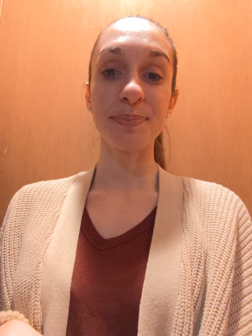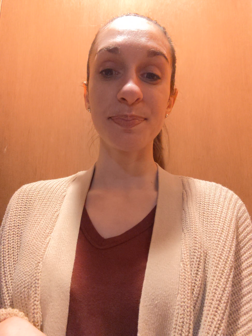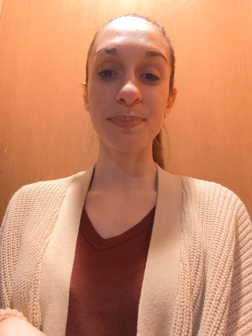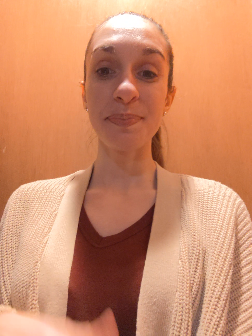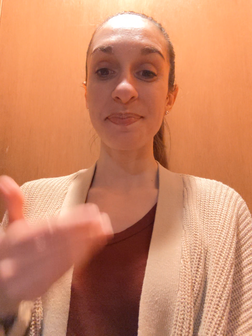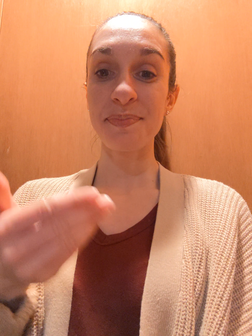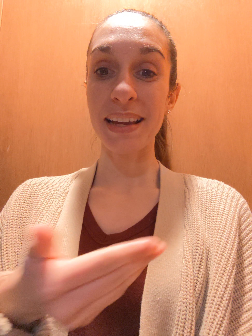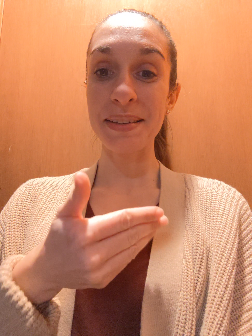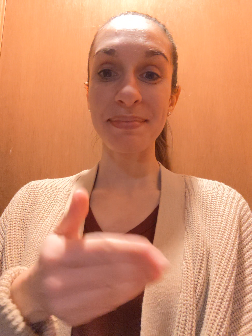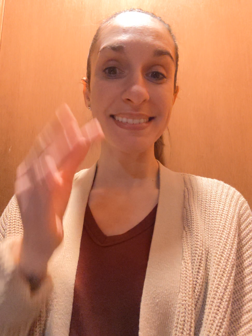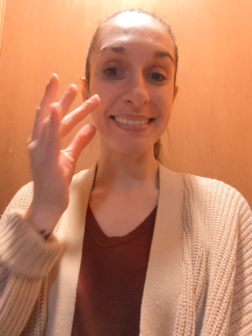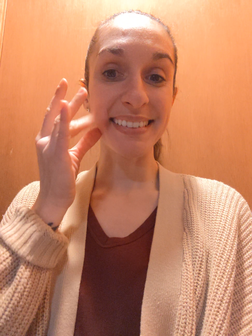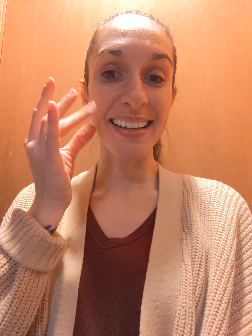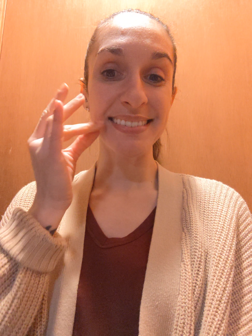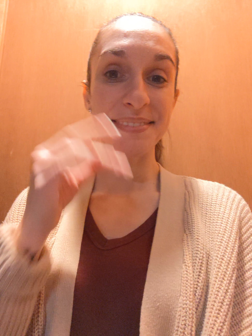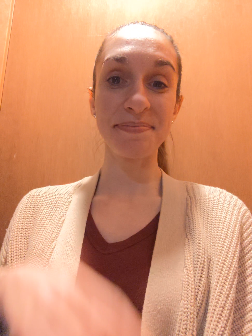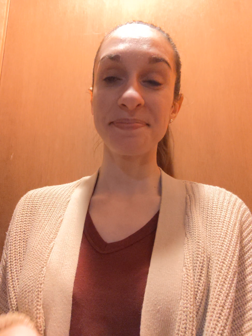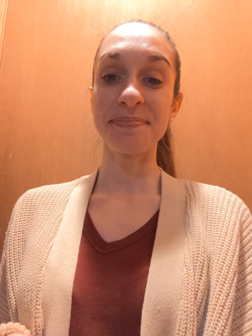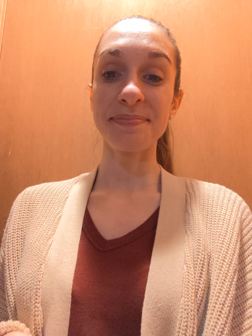kitty